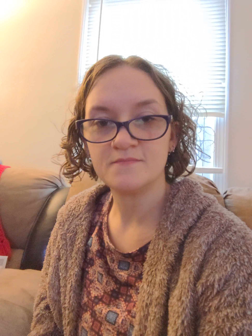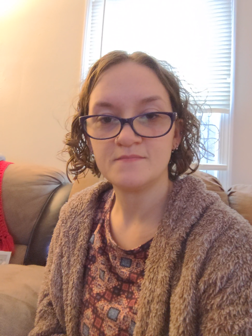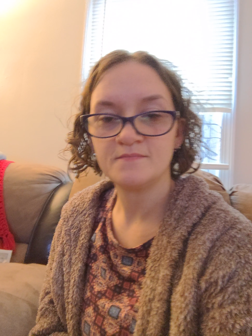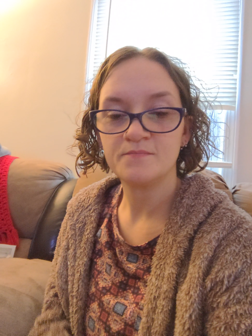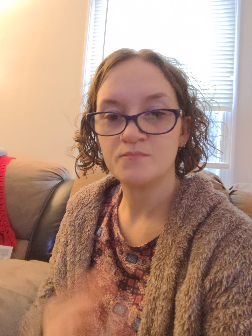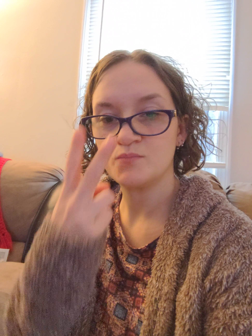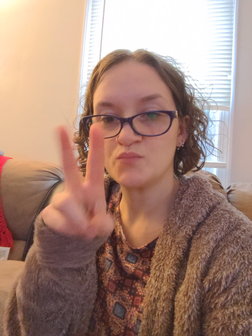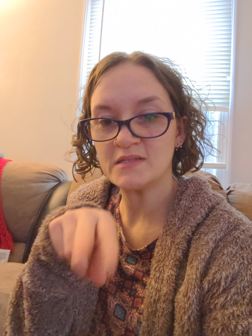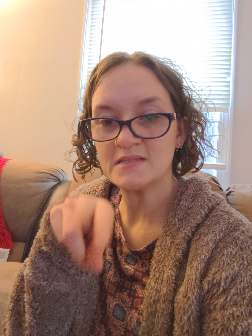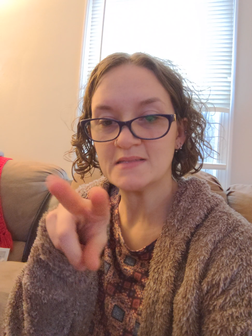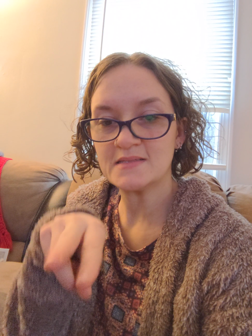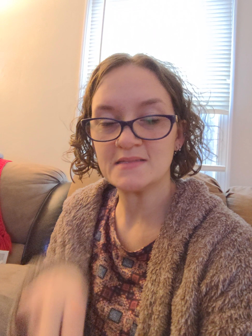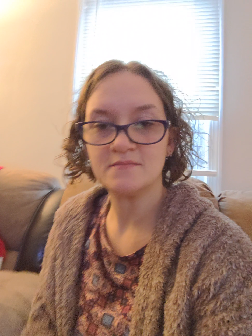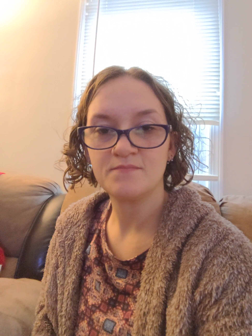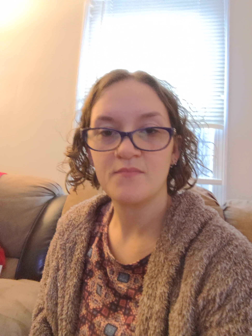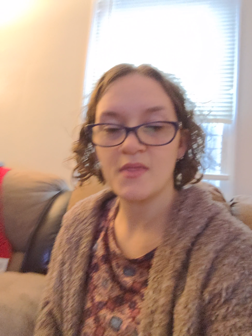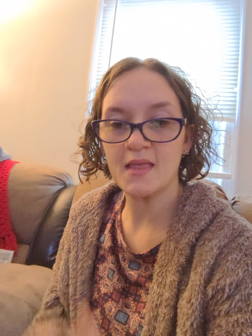read